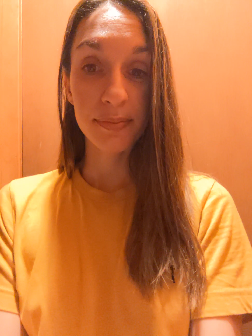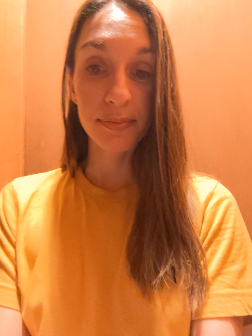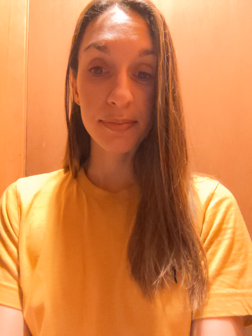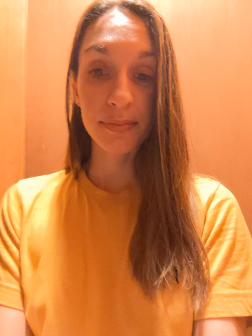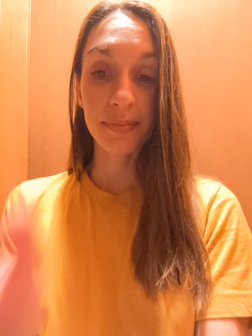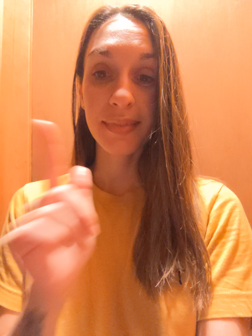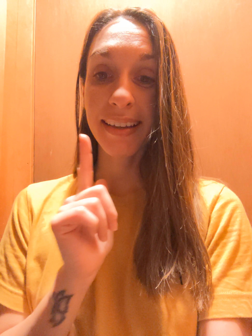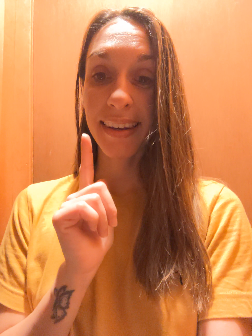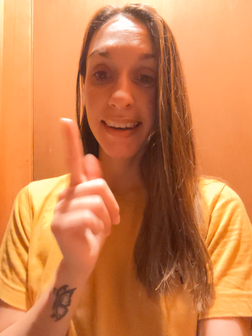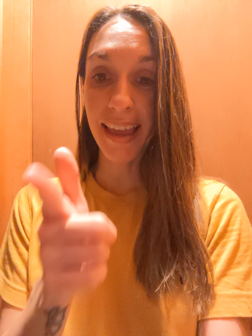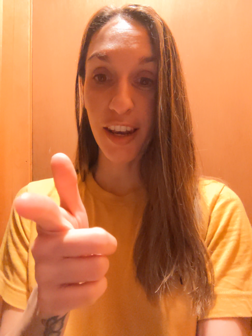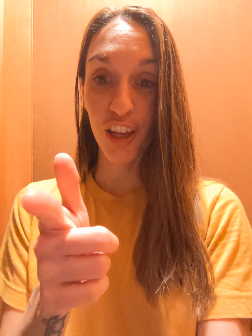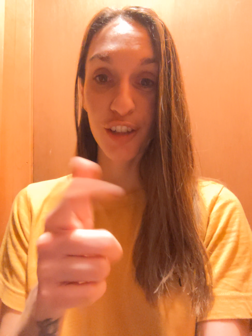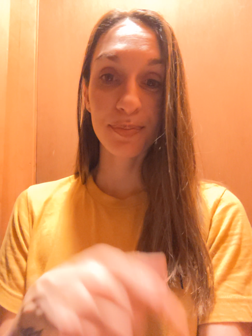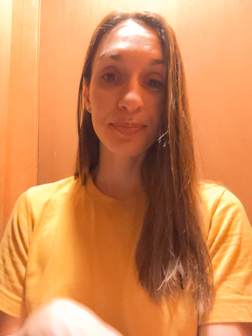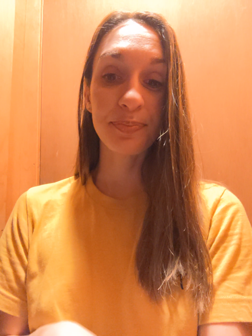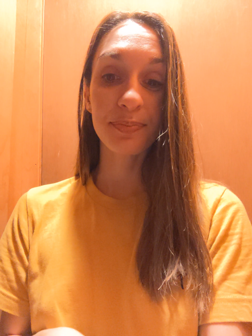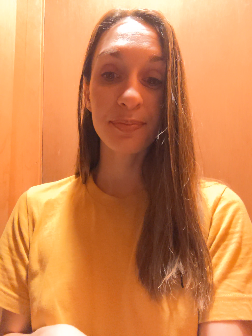later